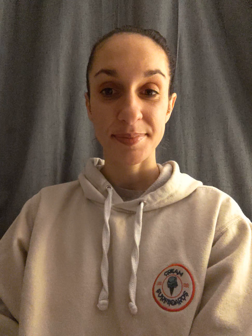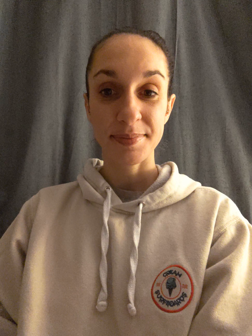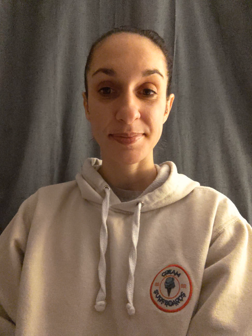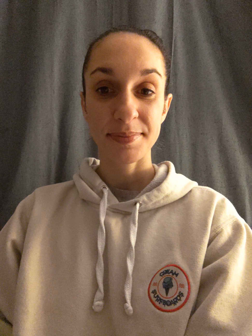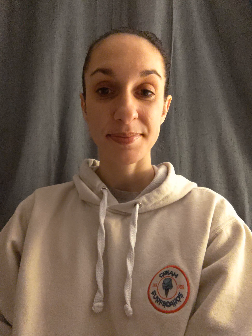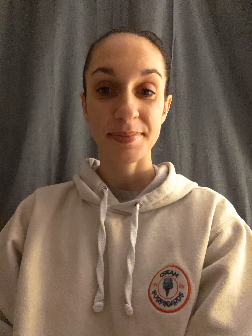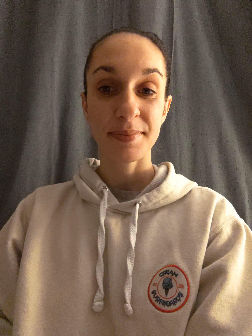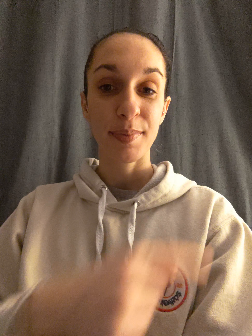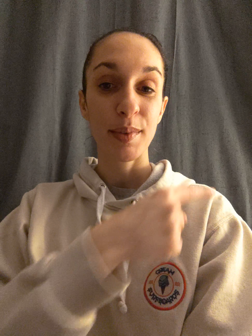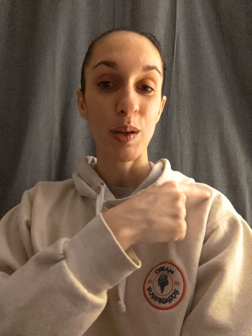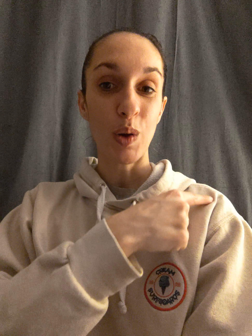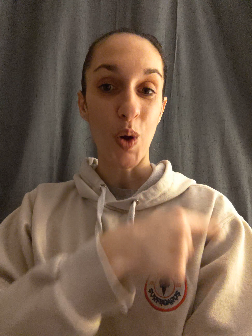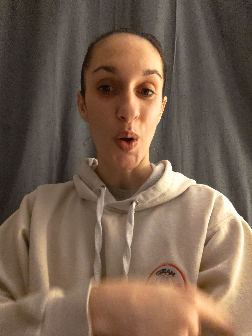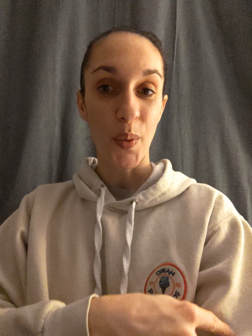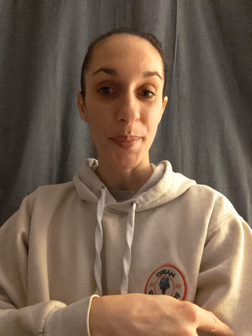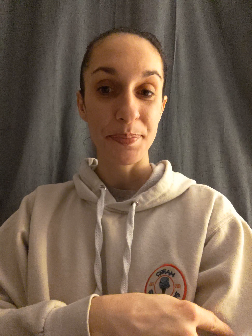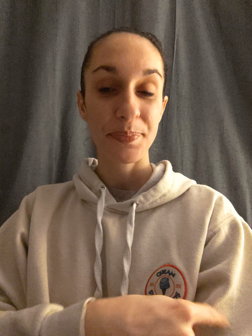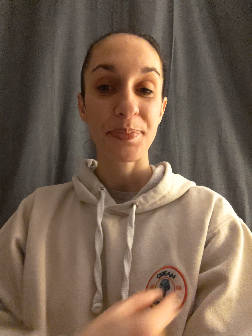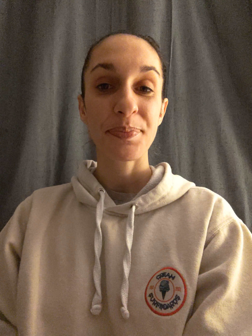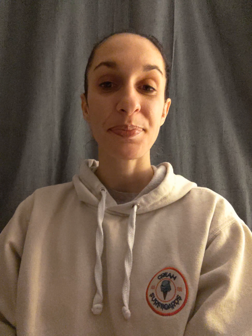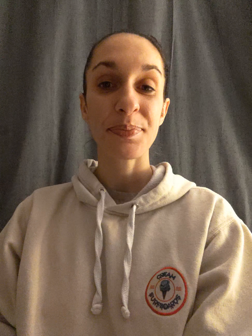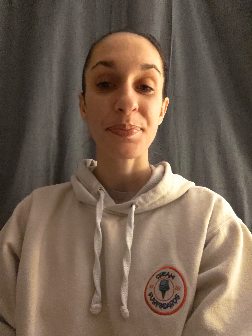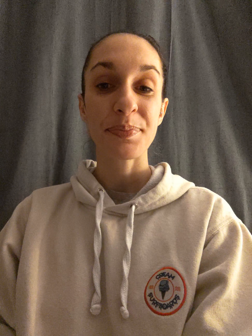arm